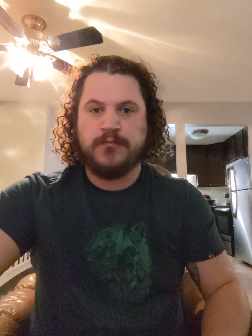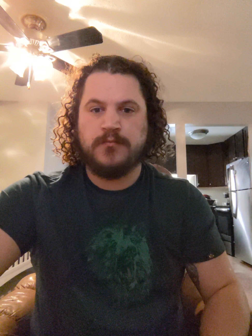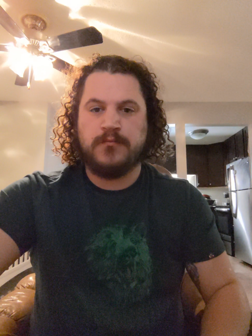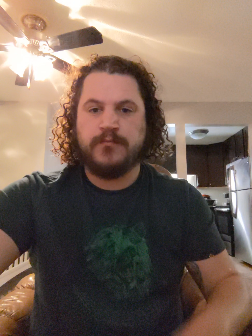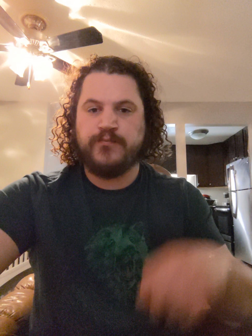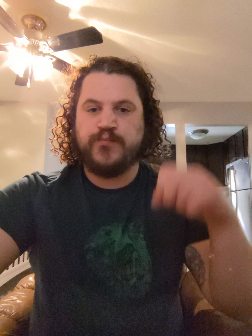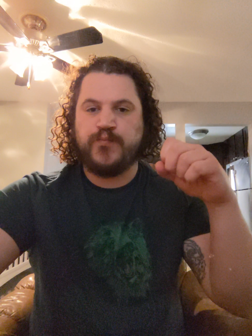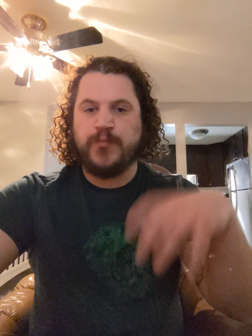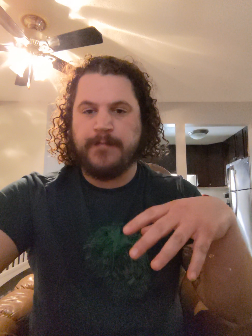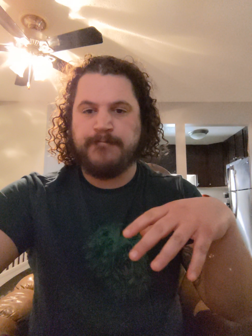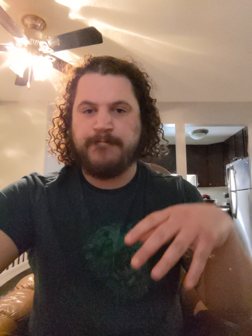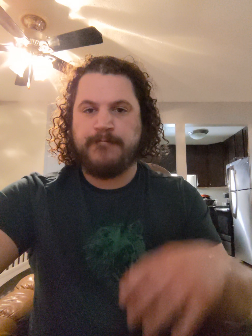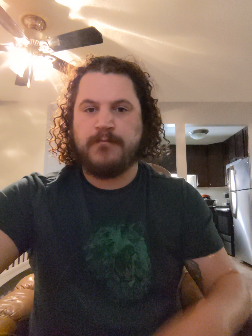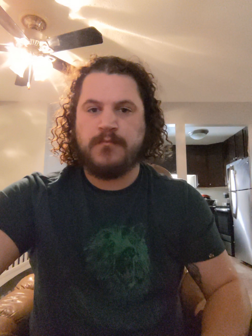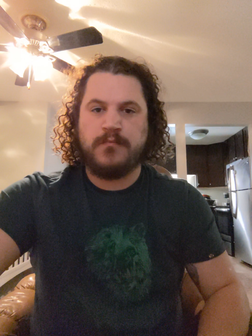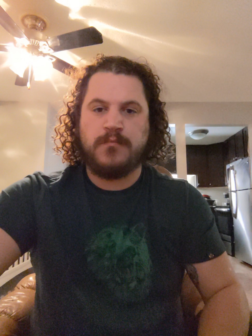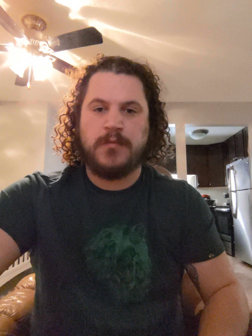drop